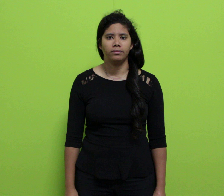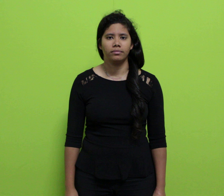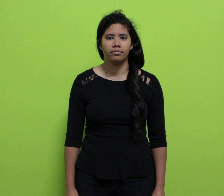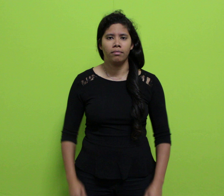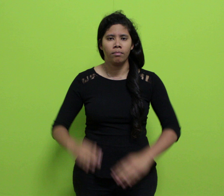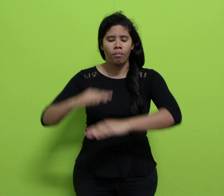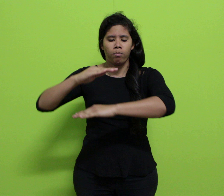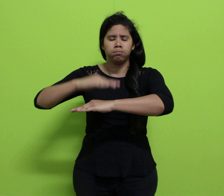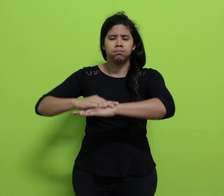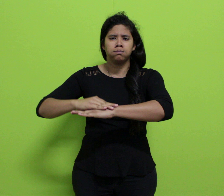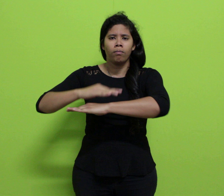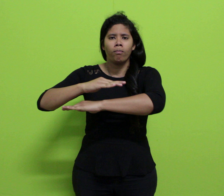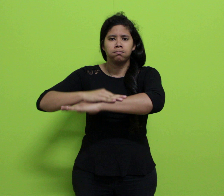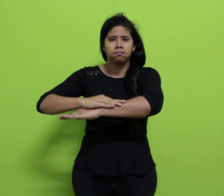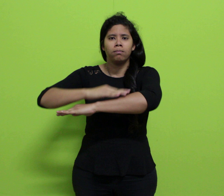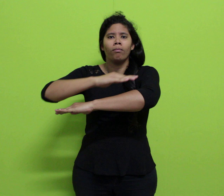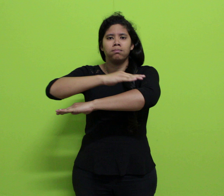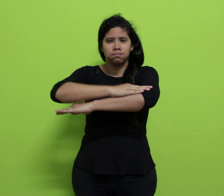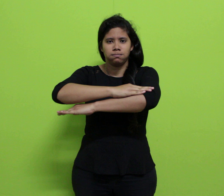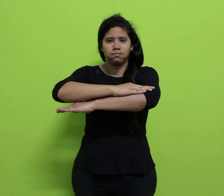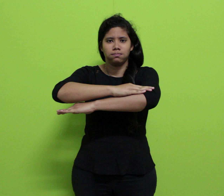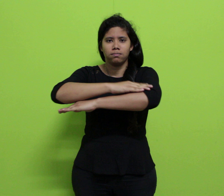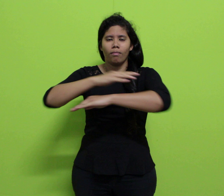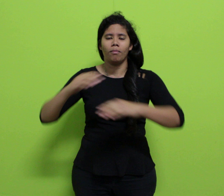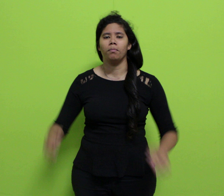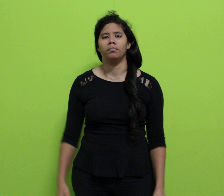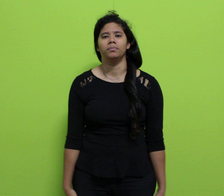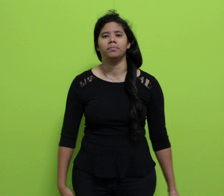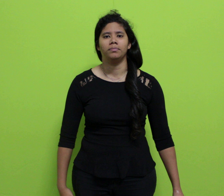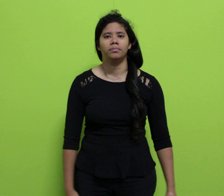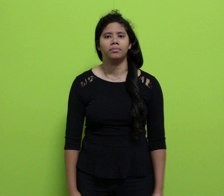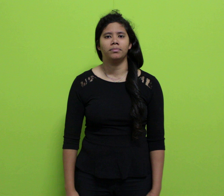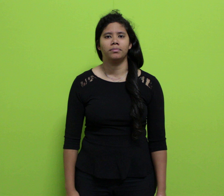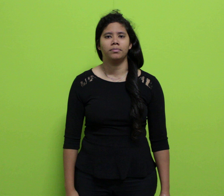sapo